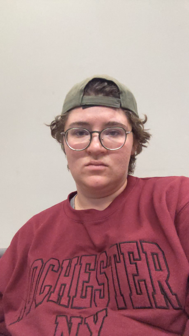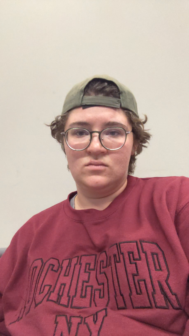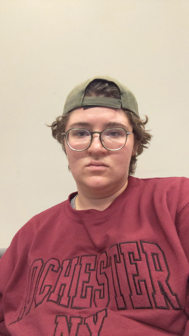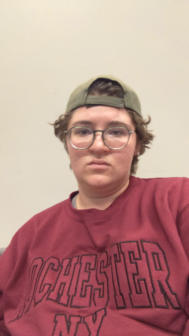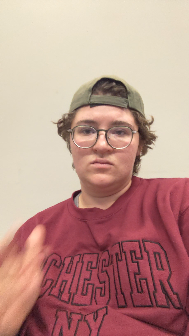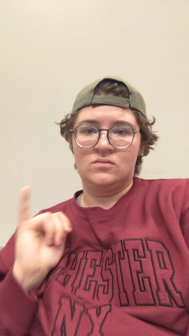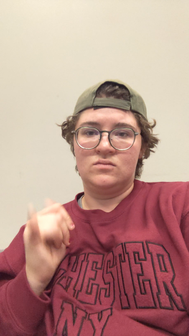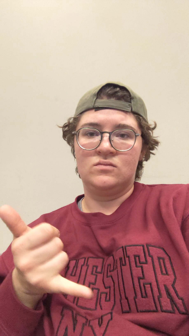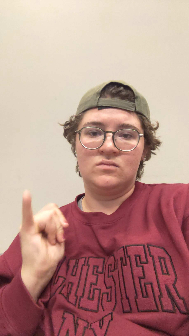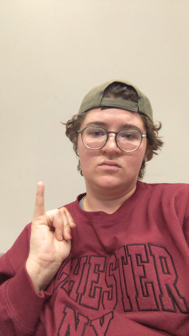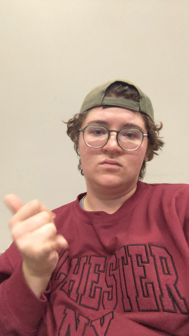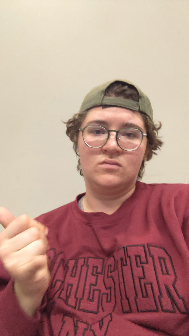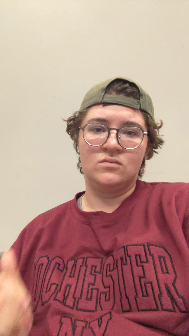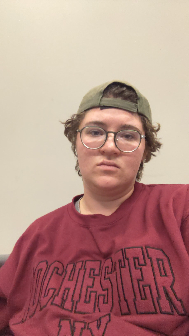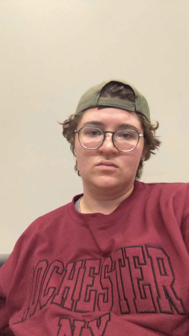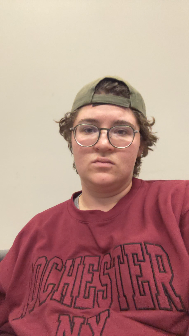rocking chair